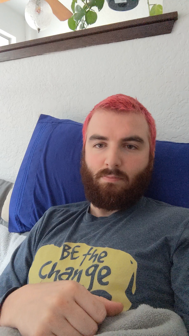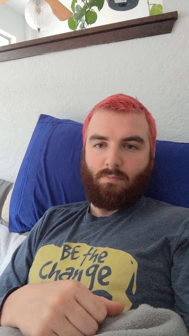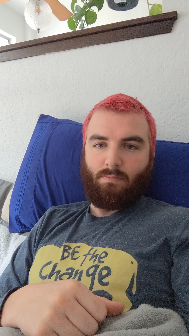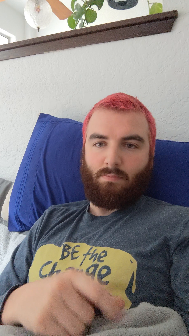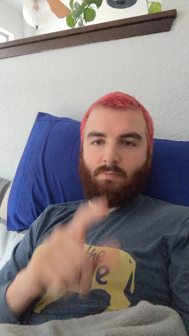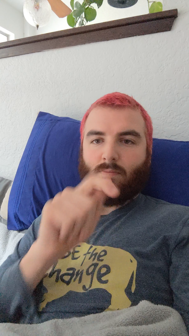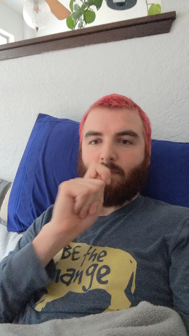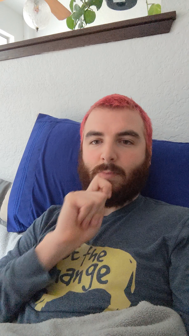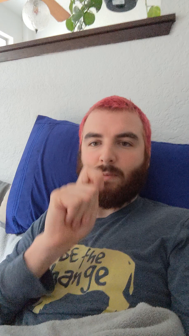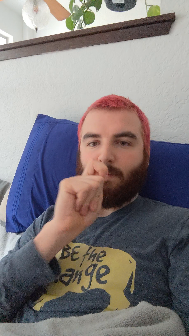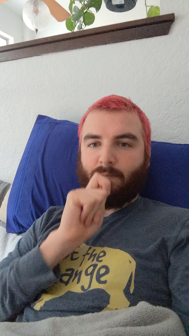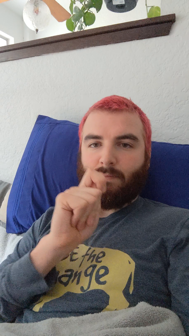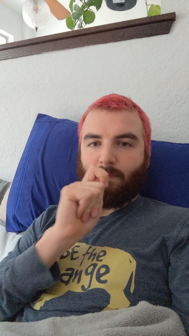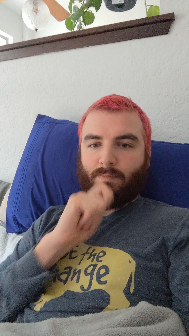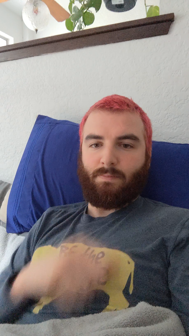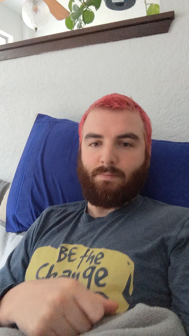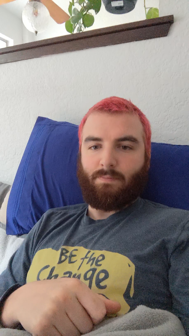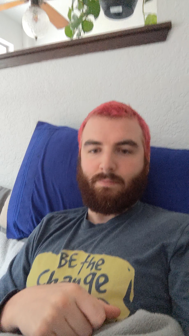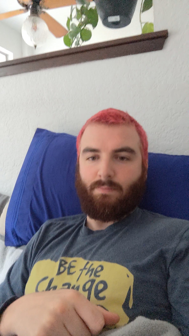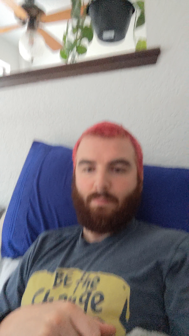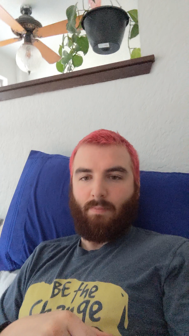popsicle